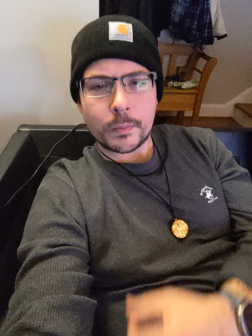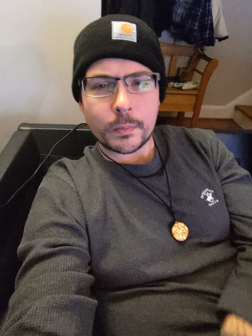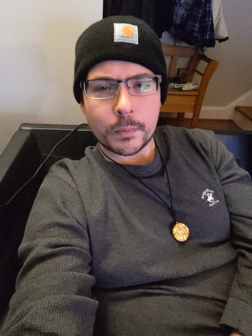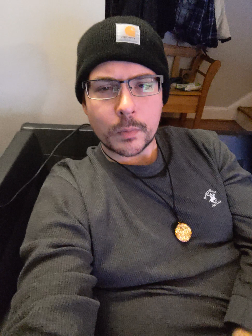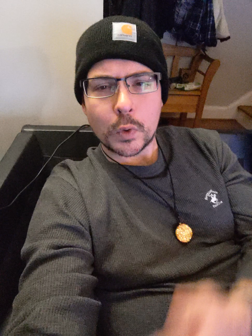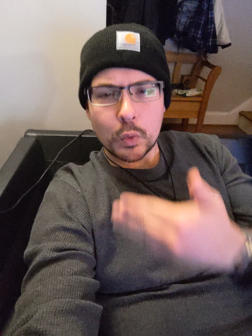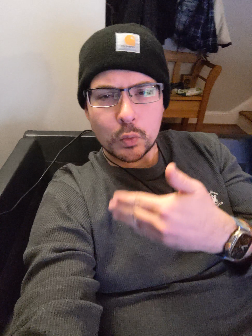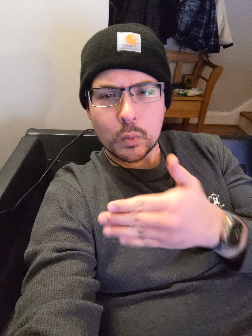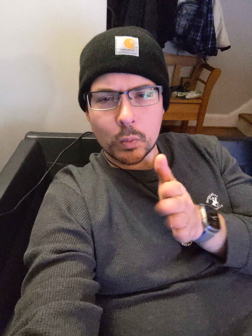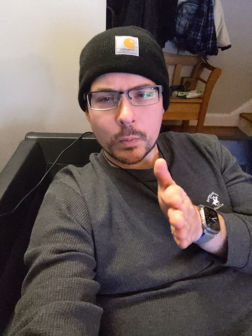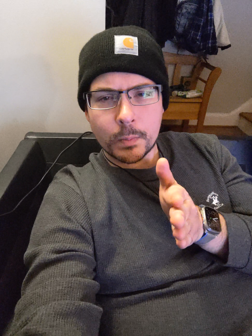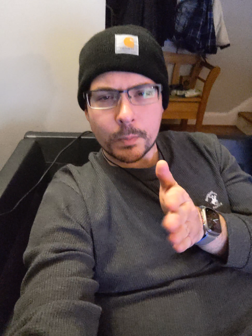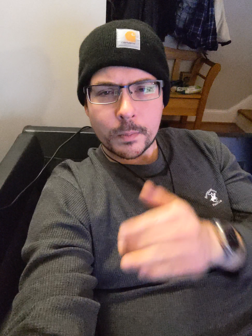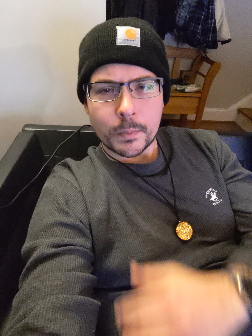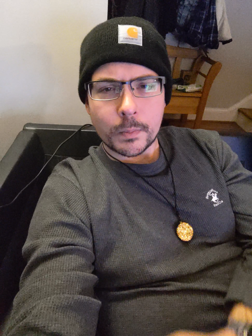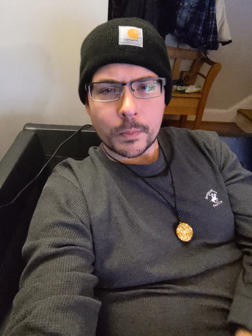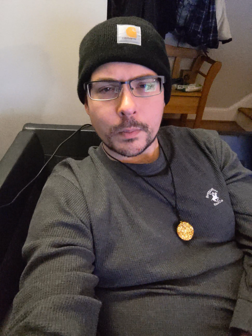room